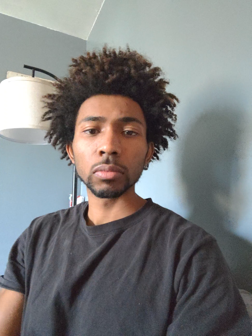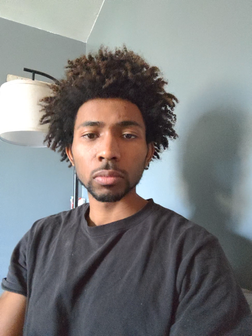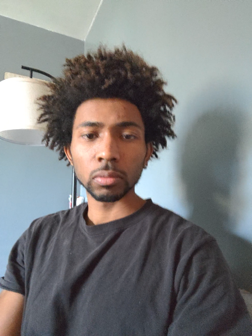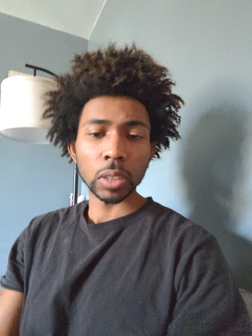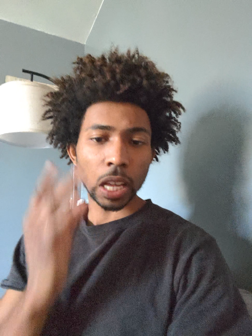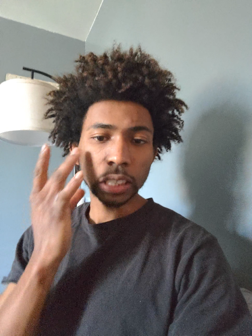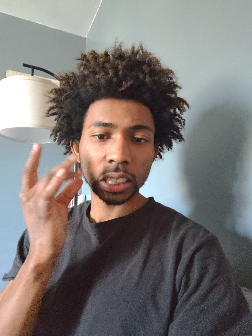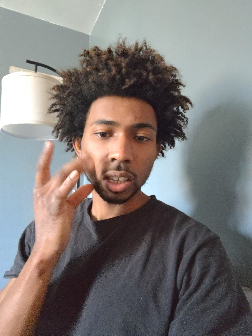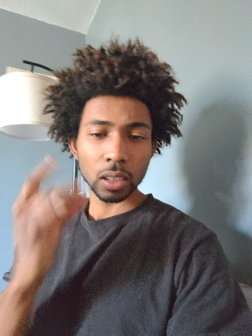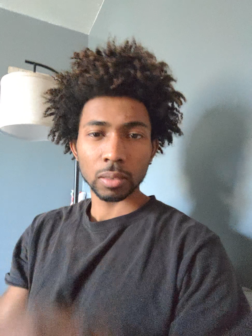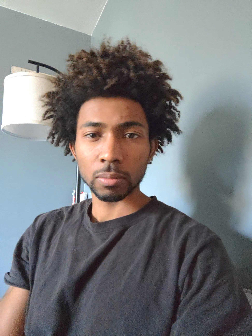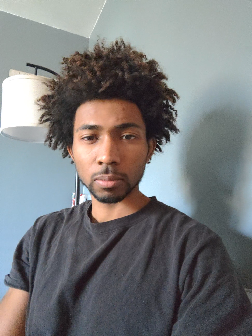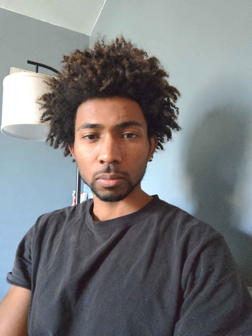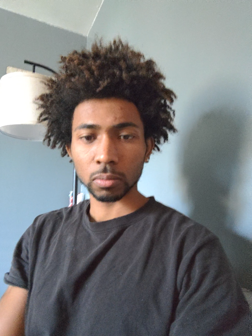kitty